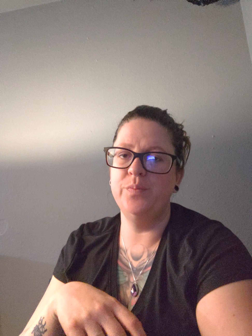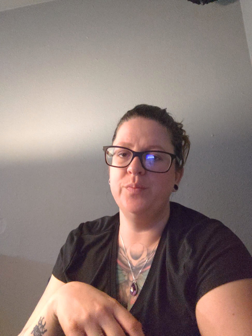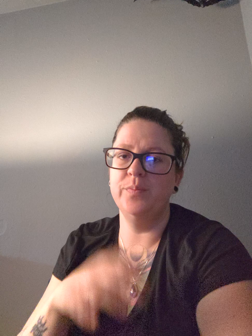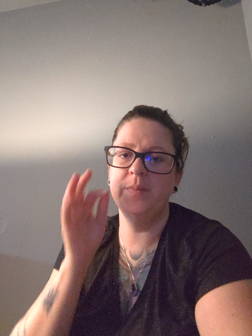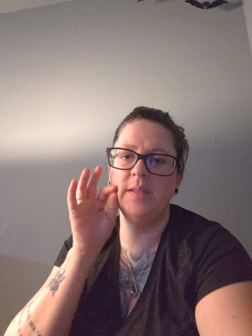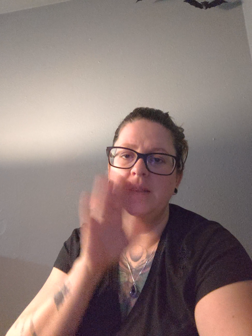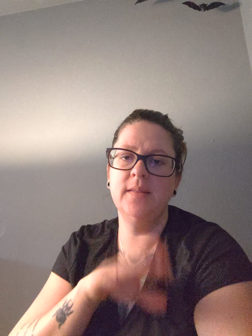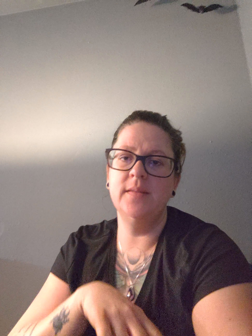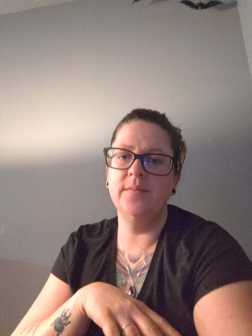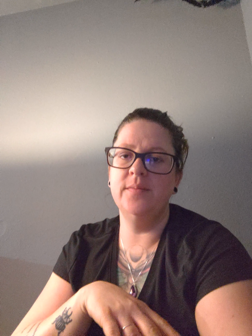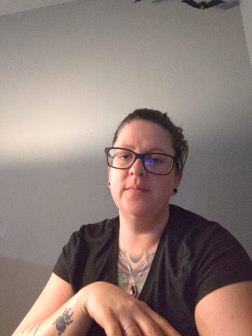bee